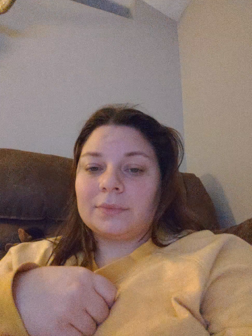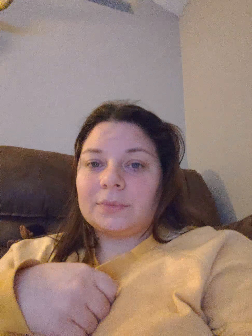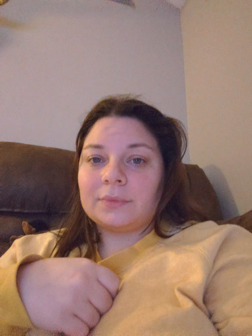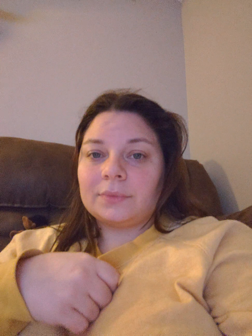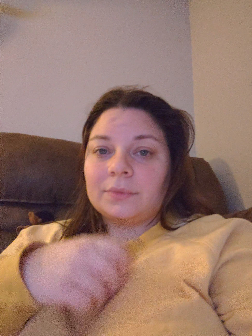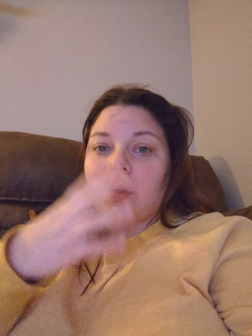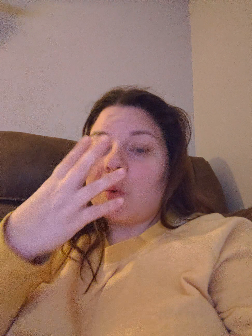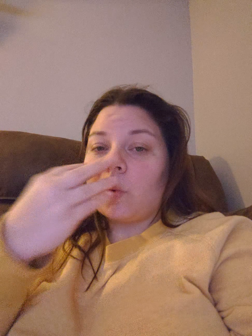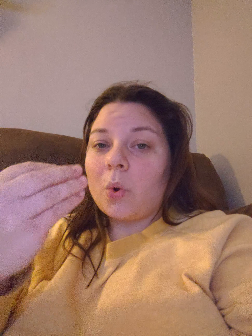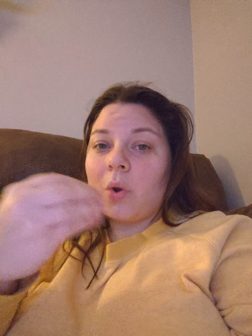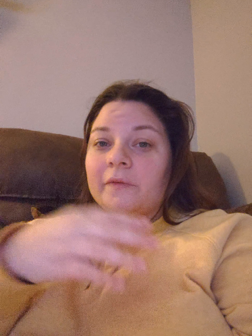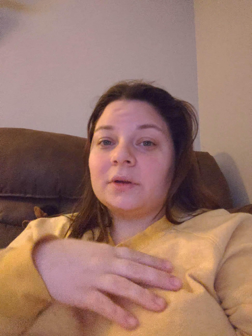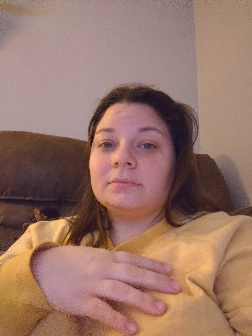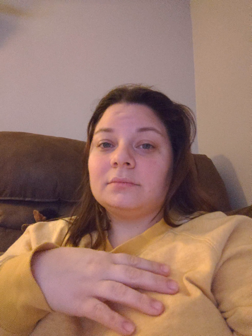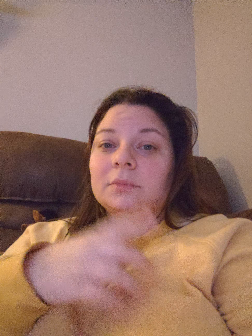wolf